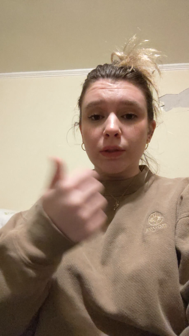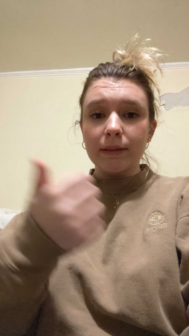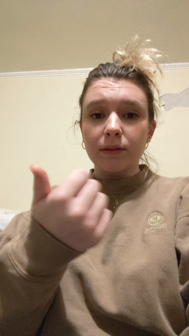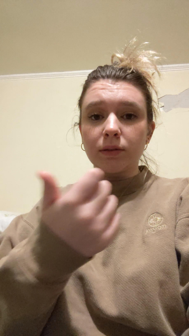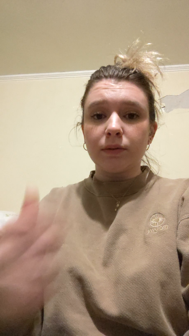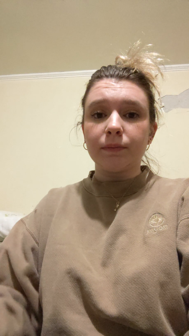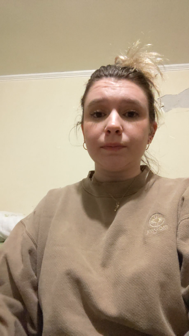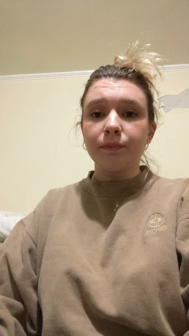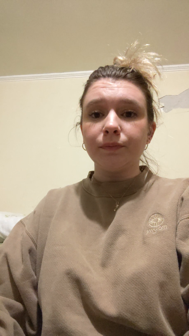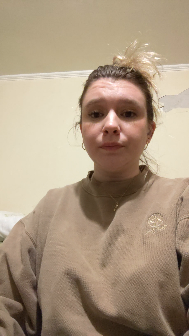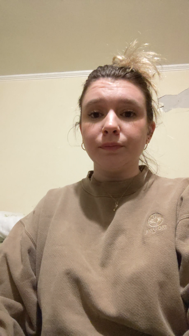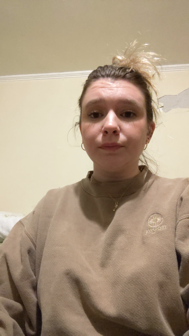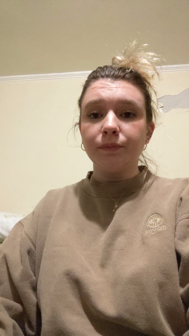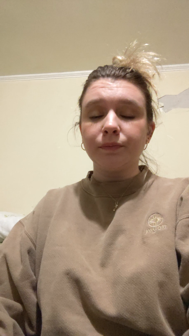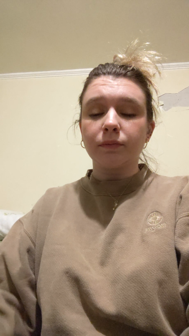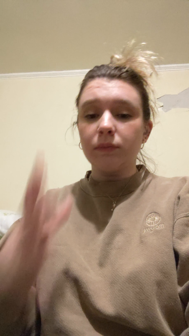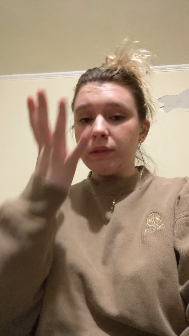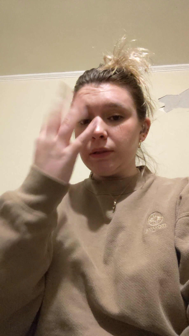asleep